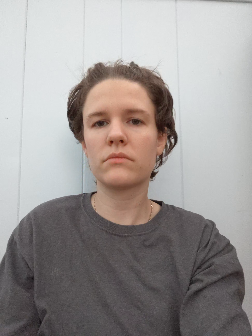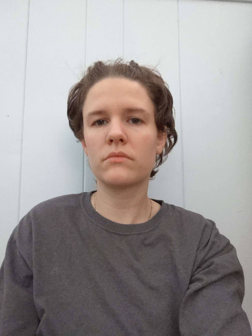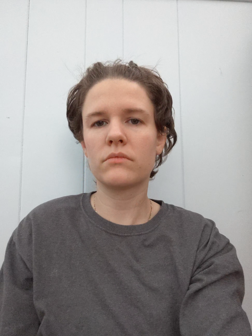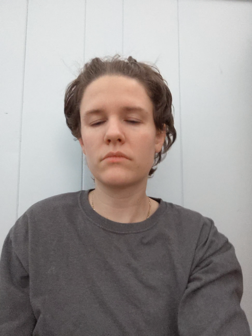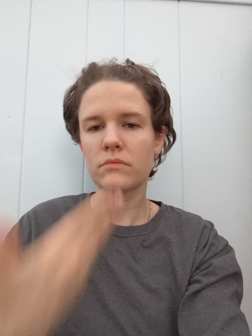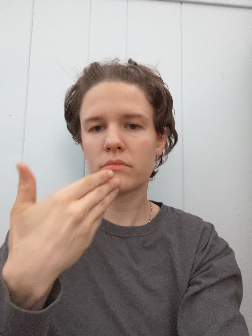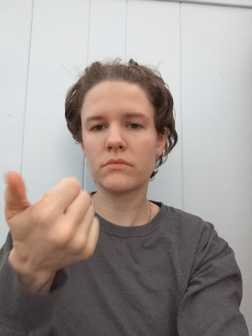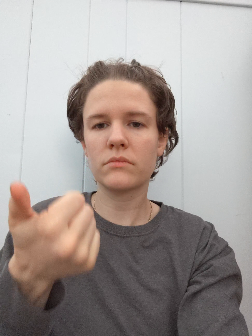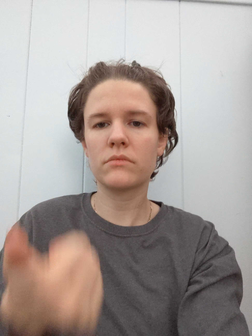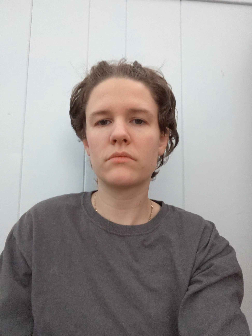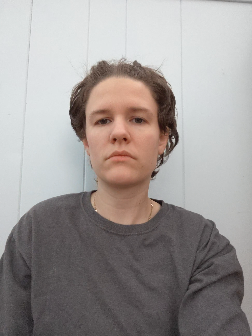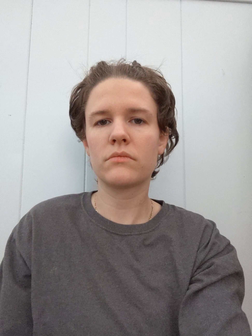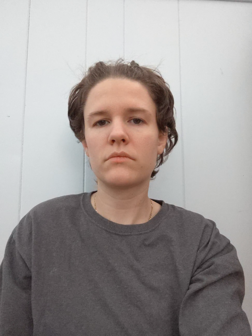better